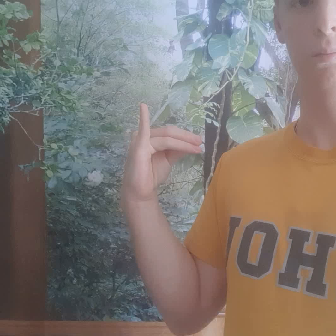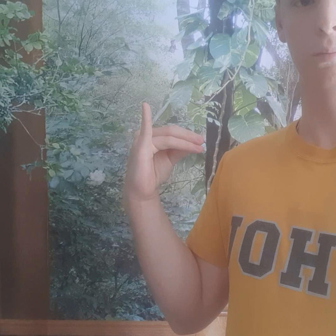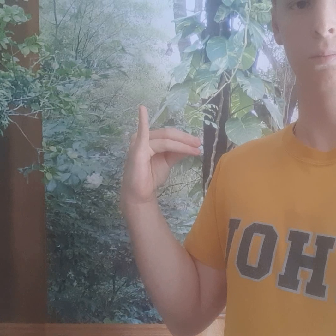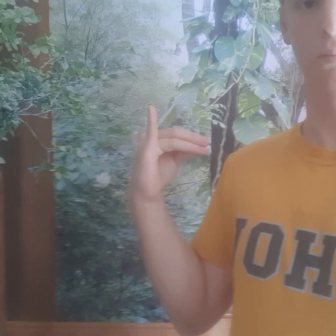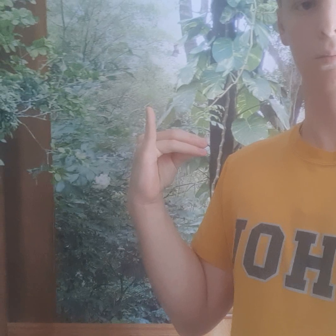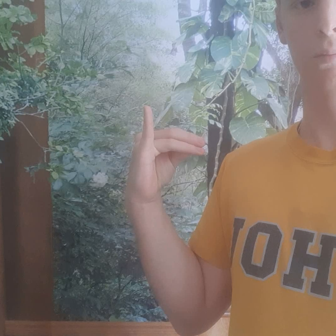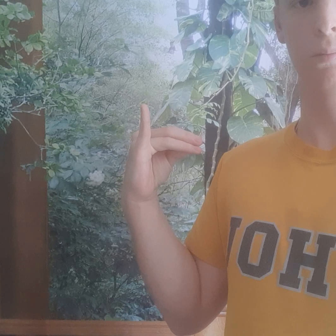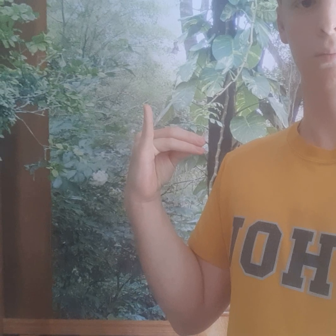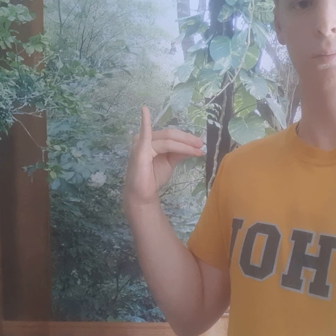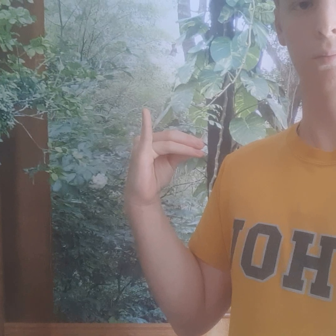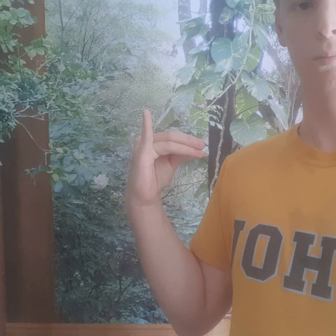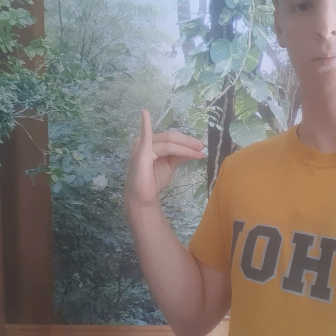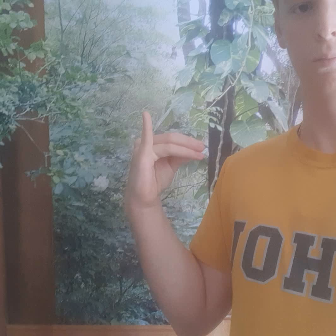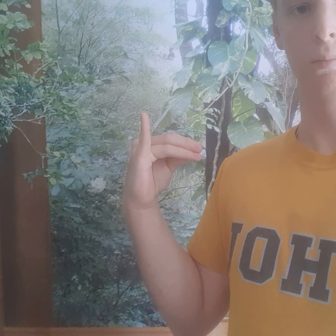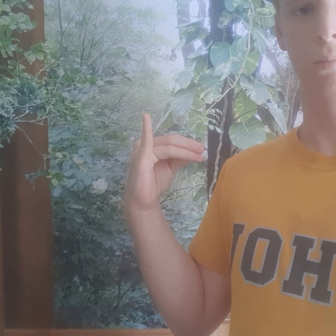Ю